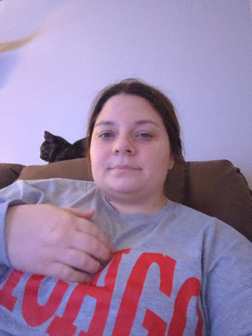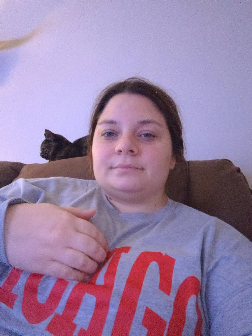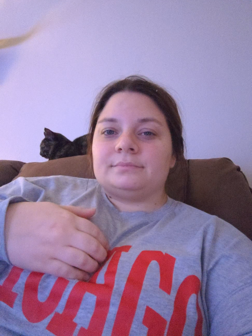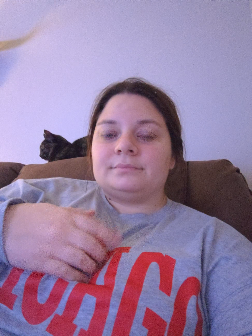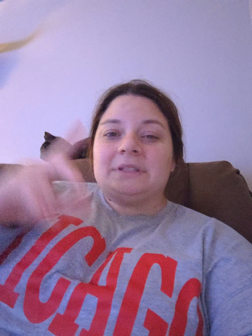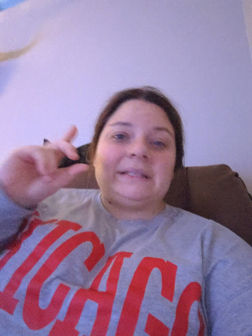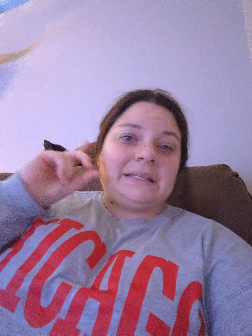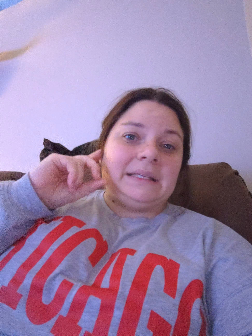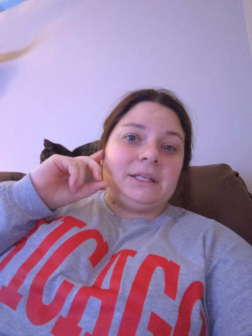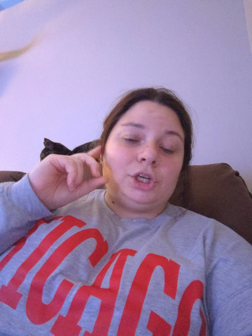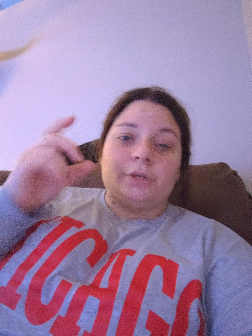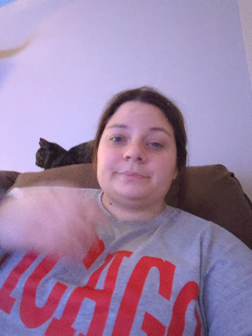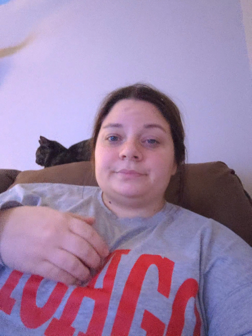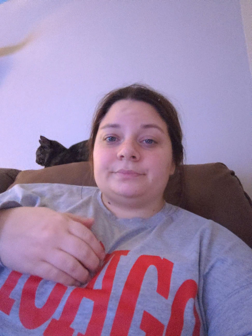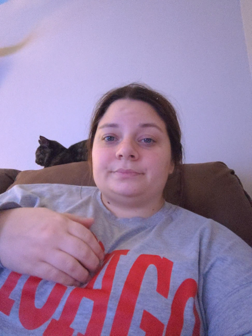ear